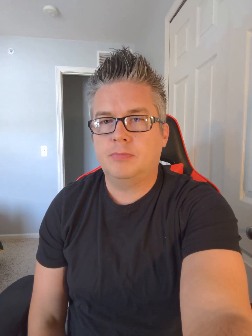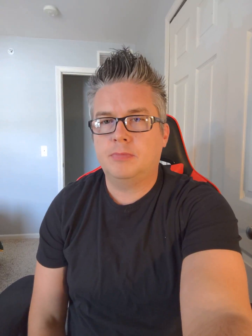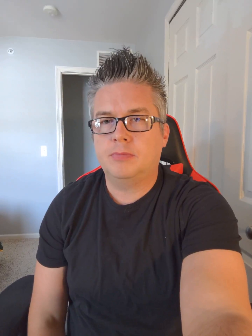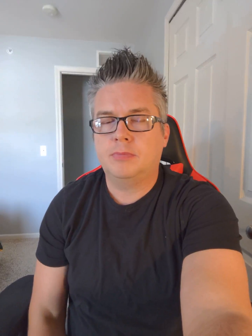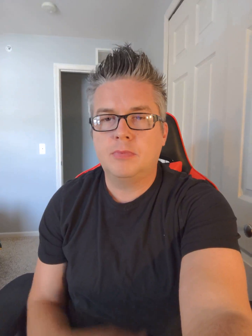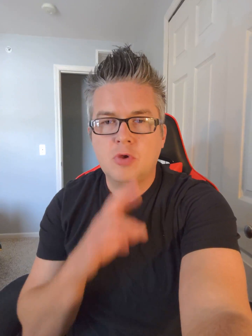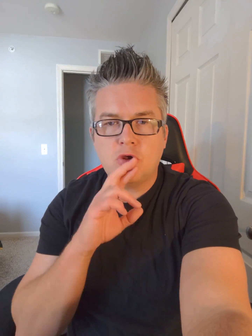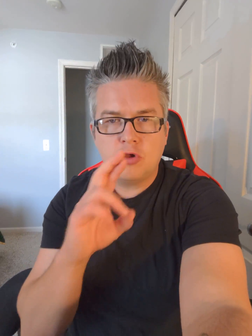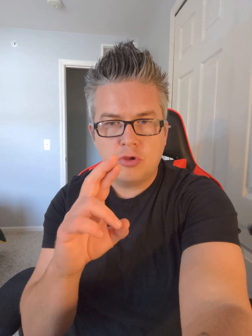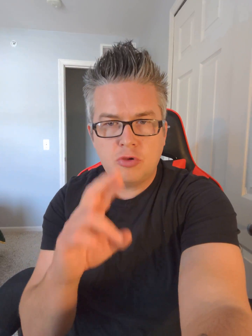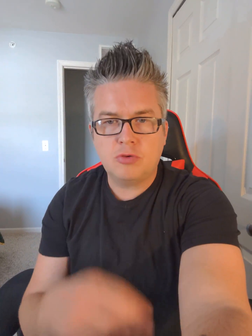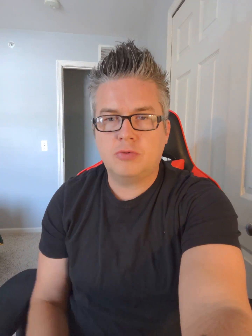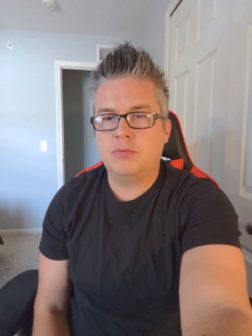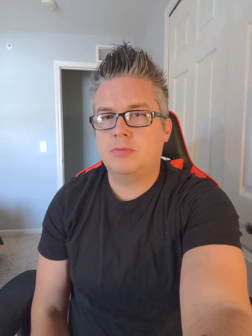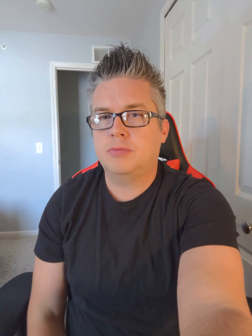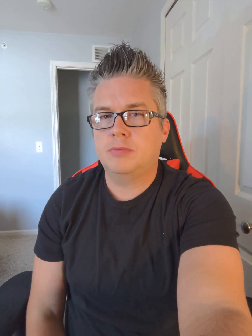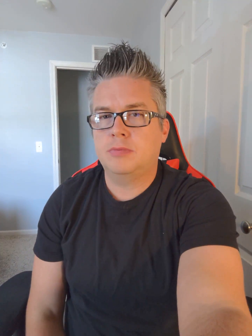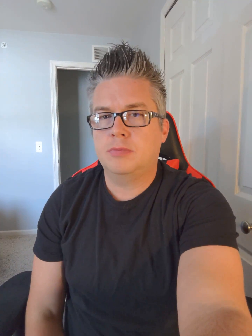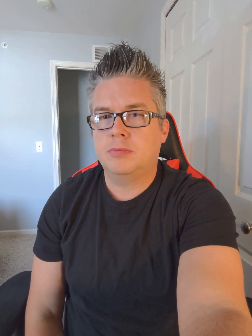are